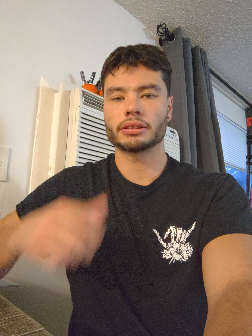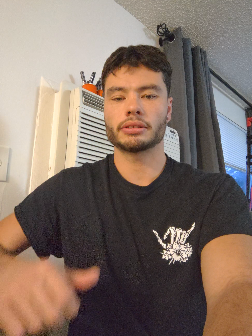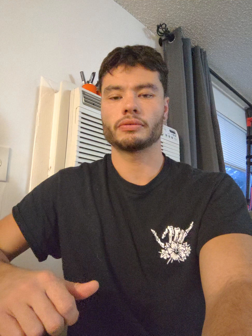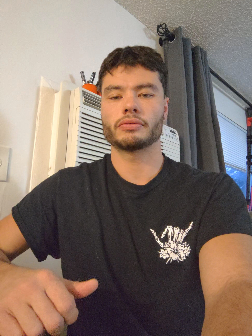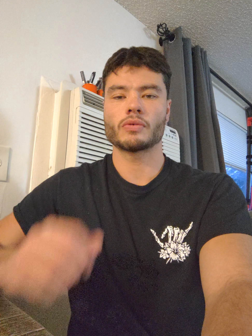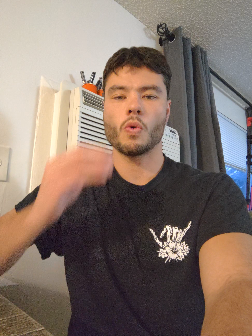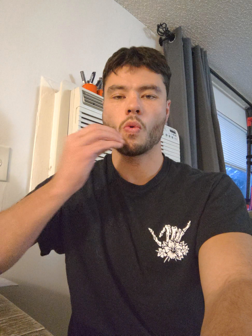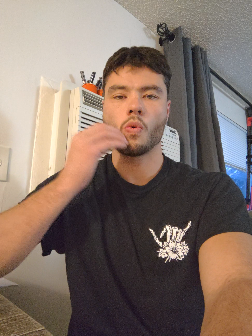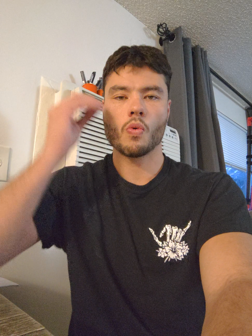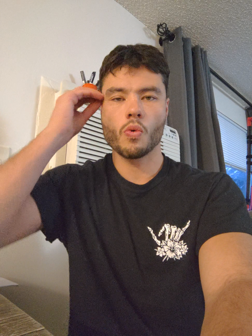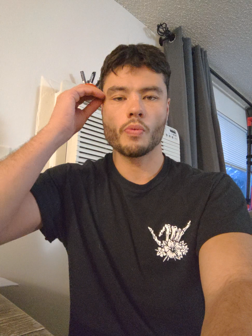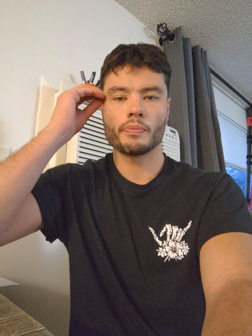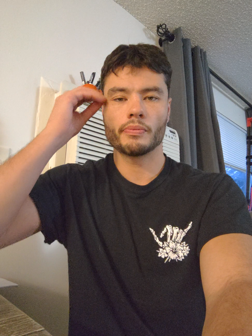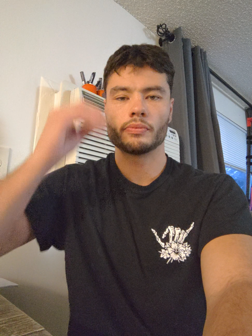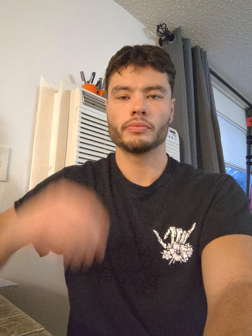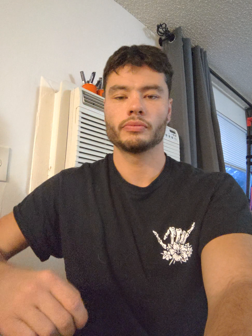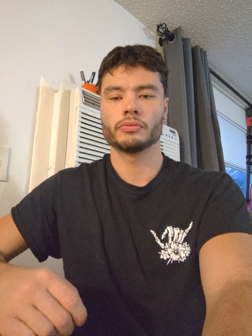home